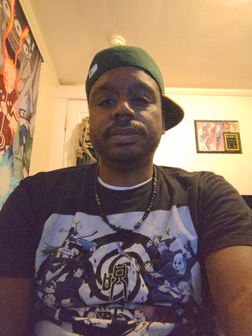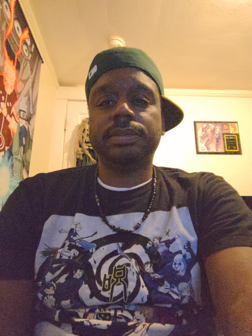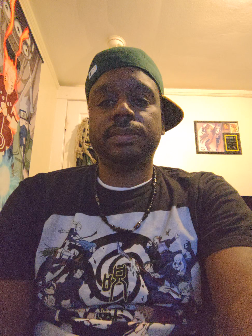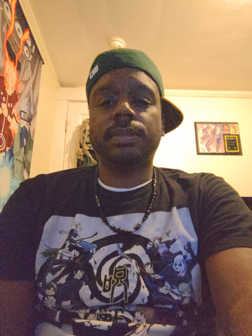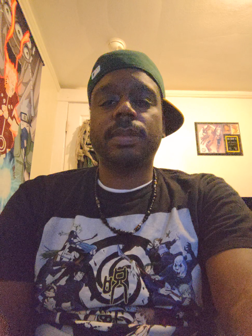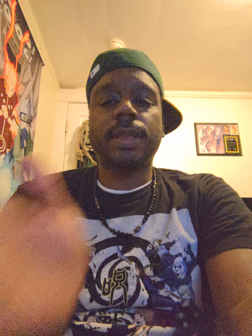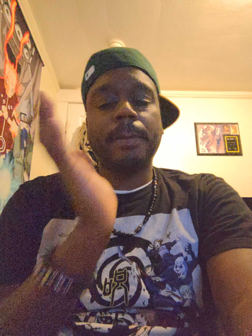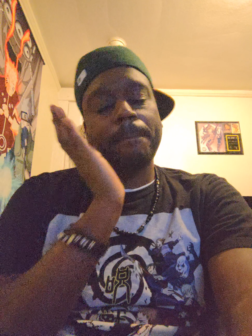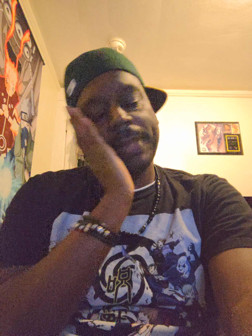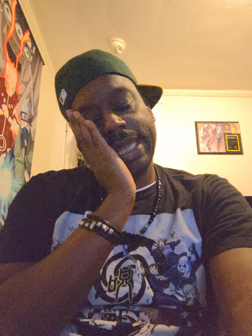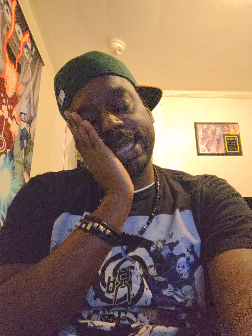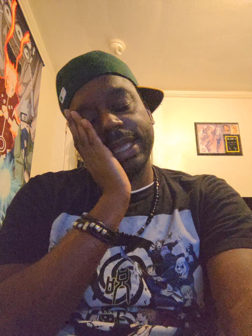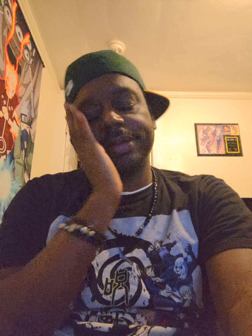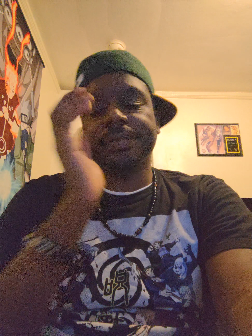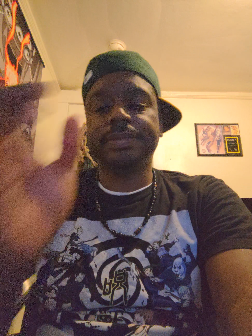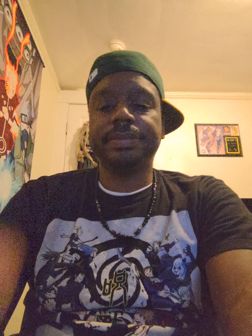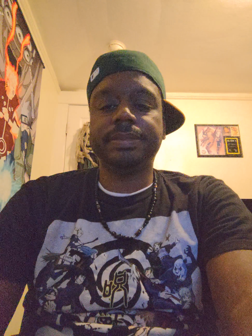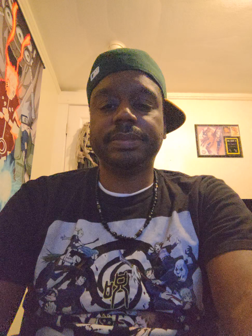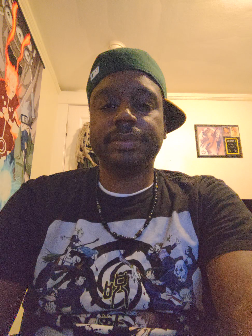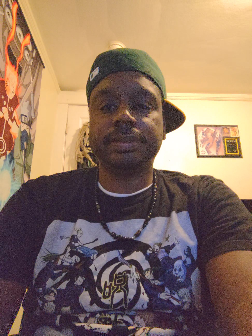bed